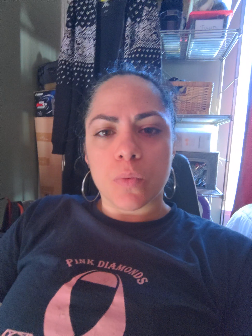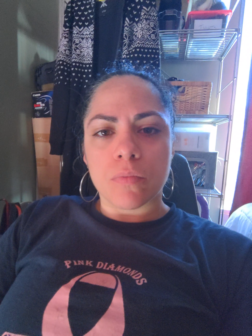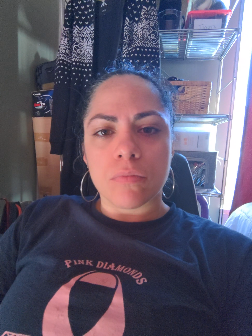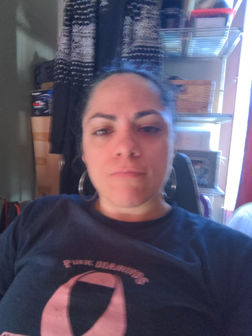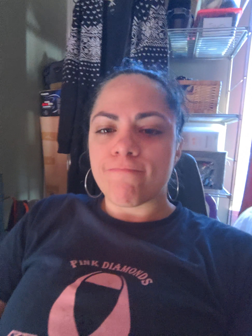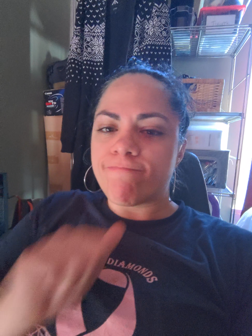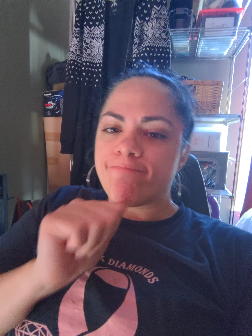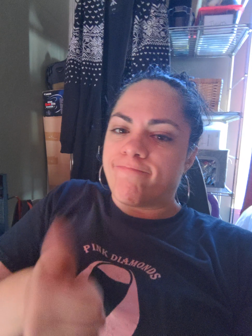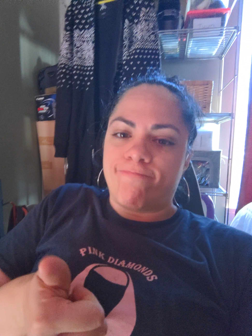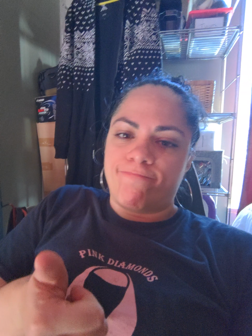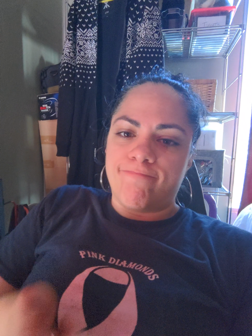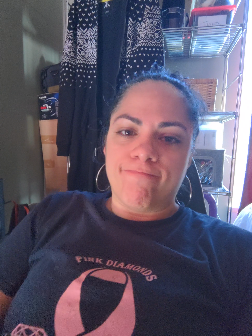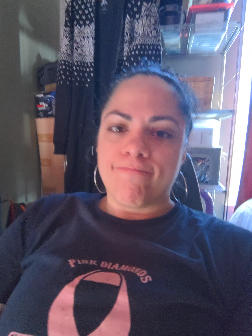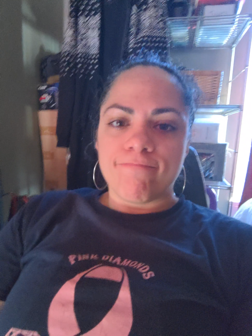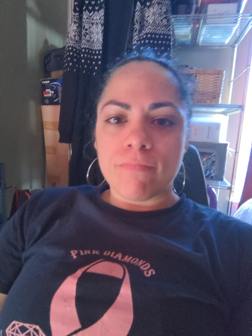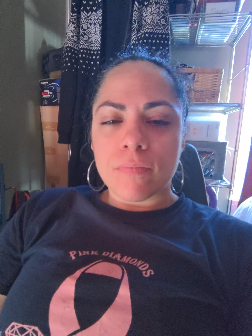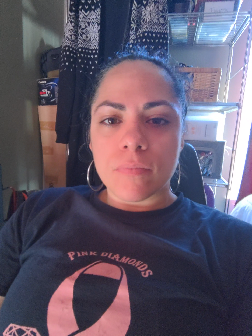not